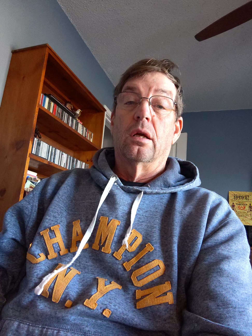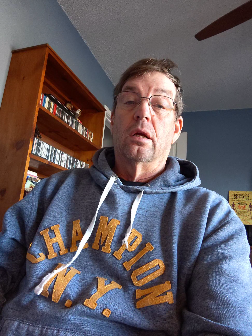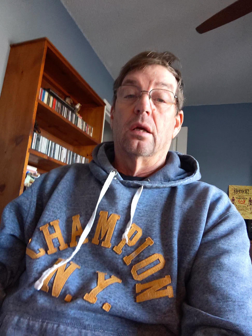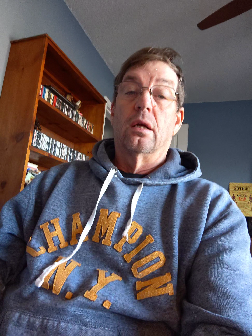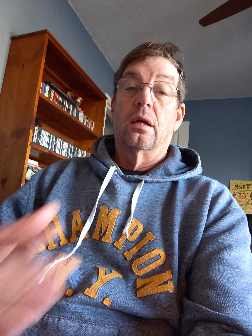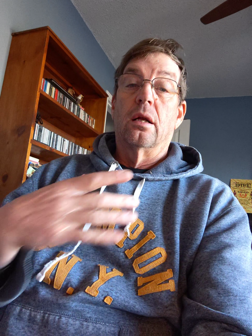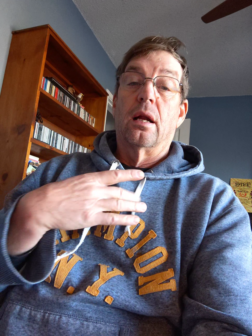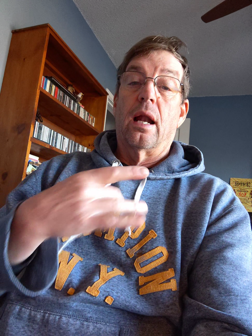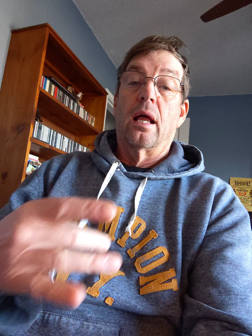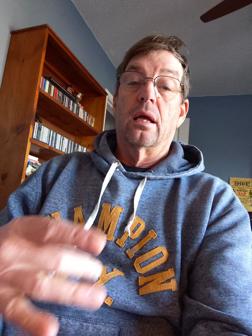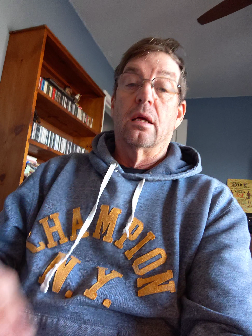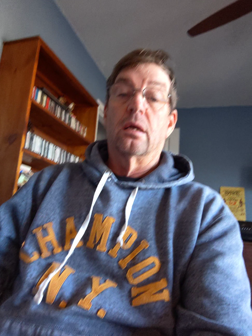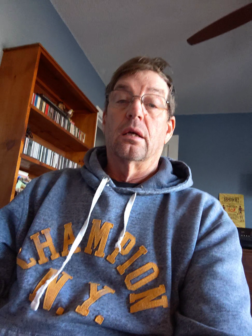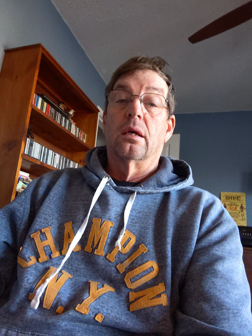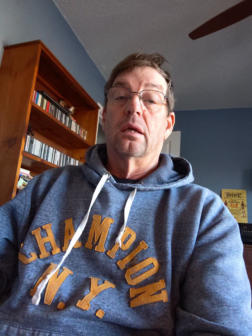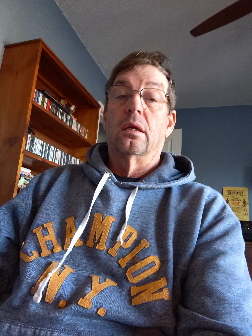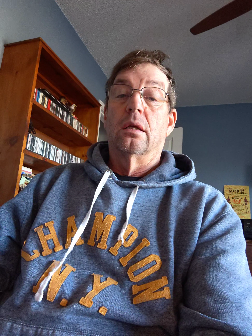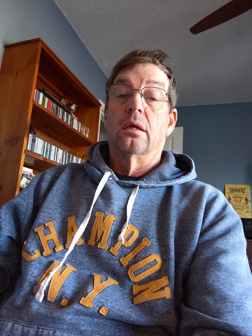like